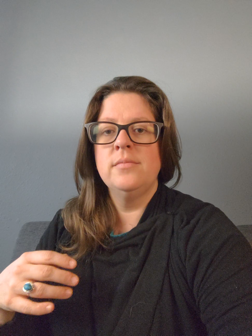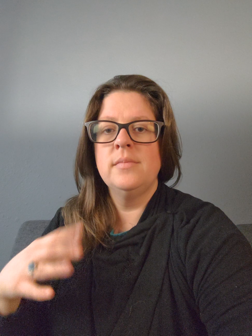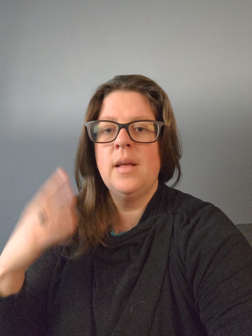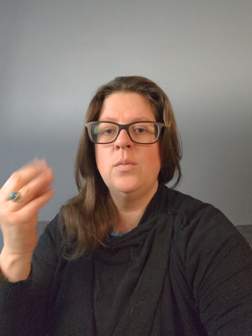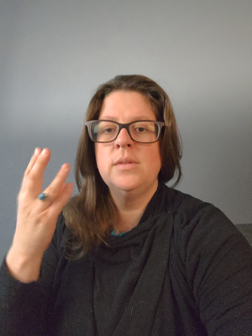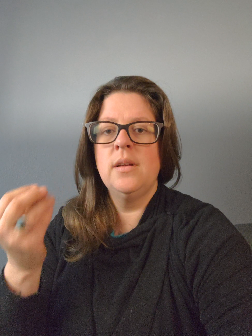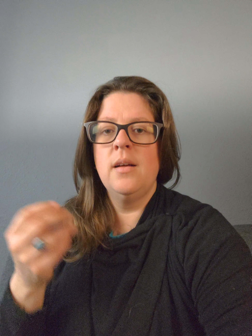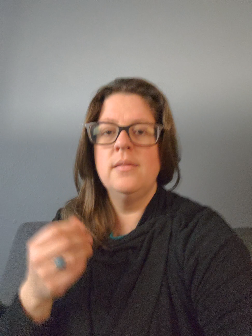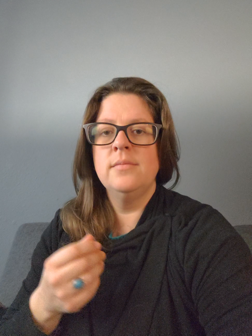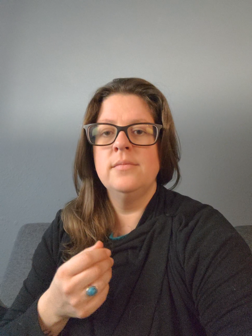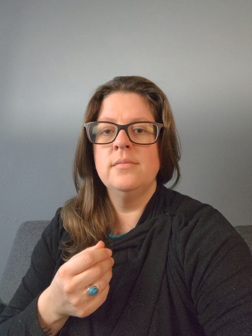outside